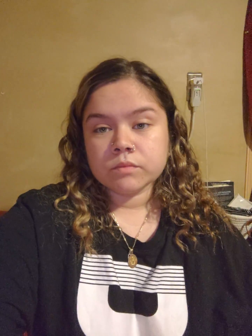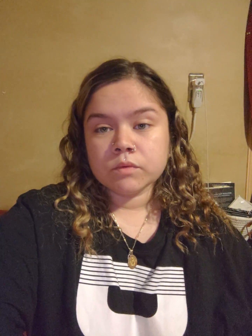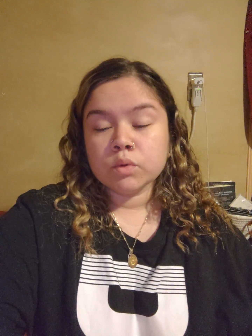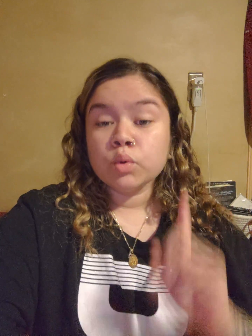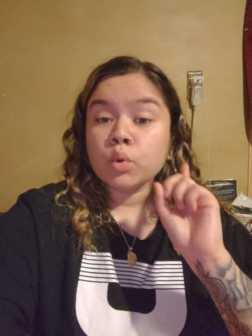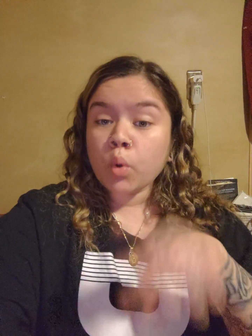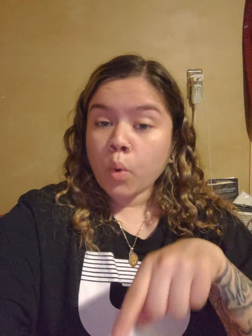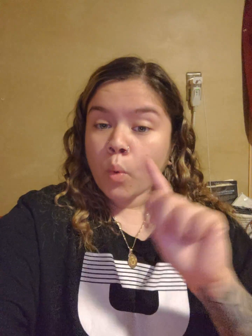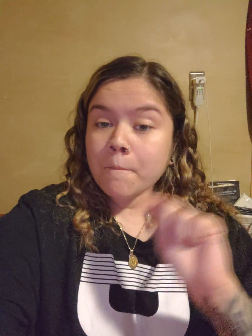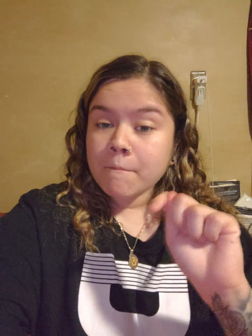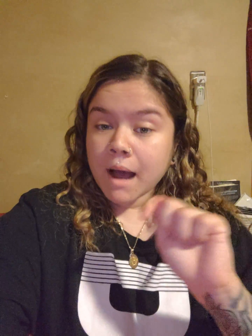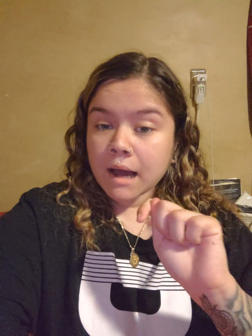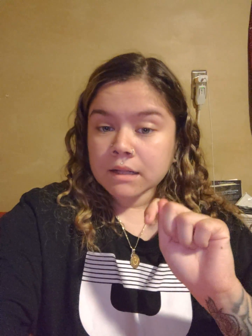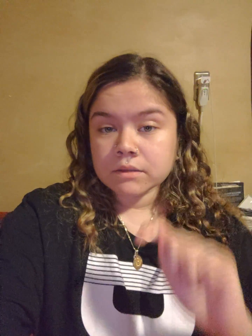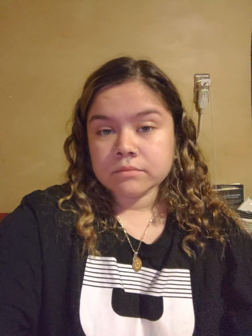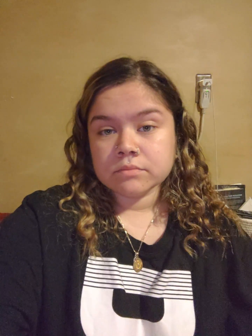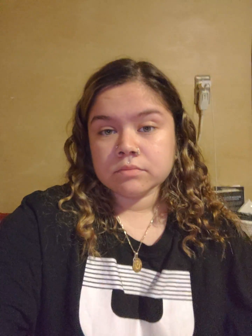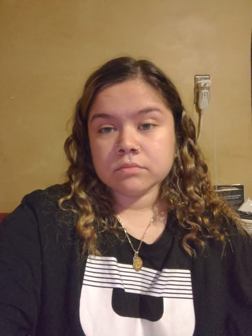go potty